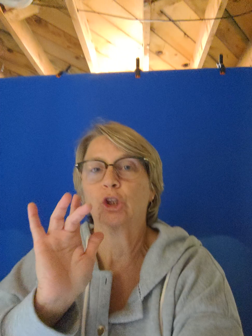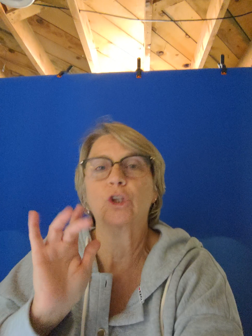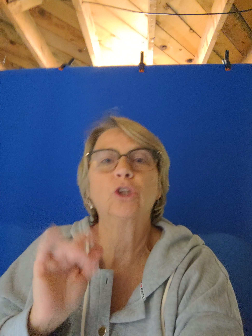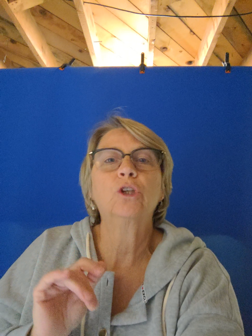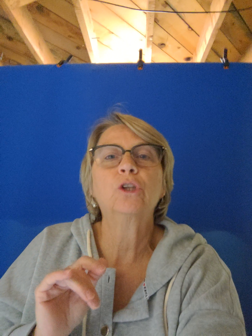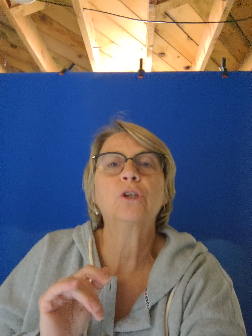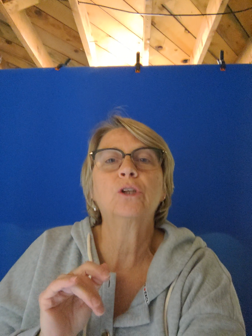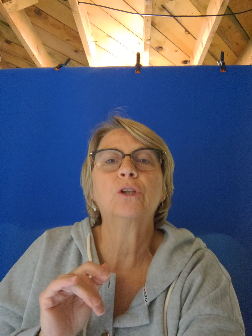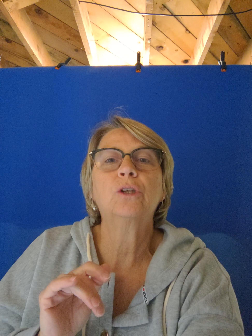touch